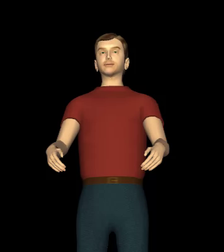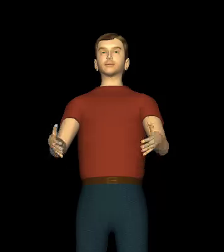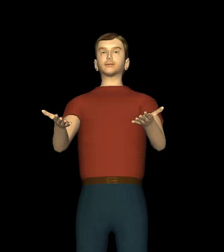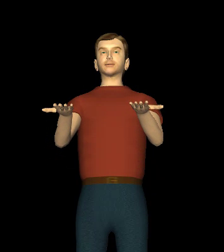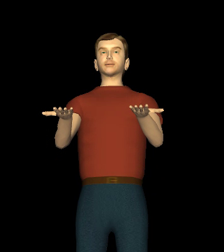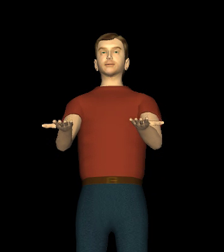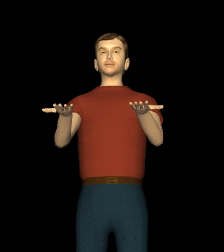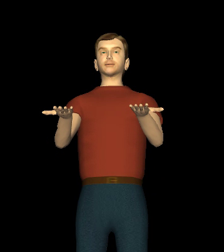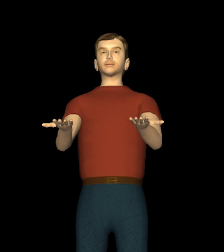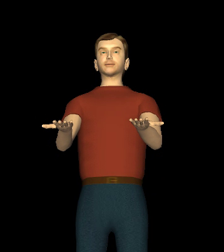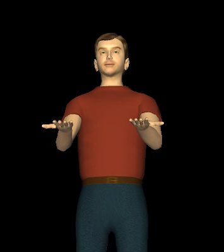اليوم